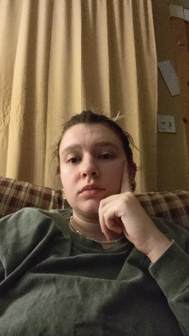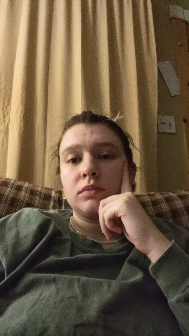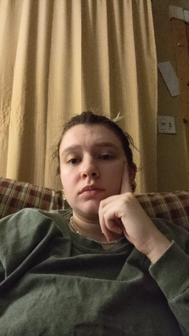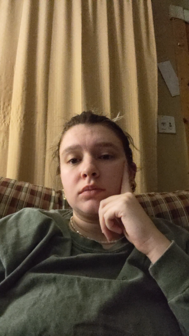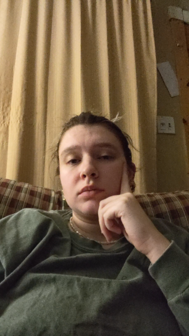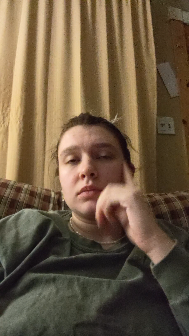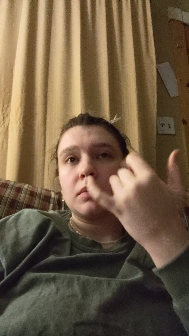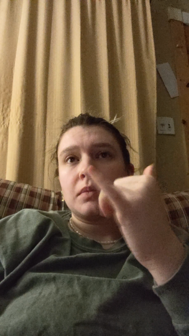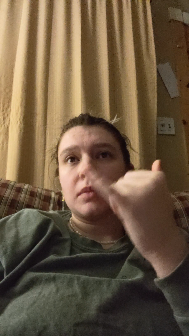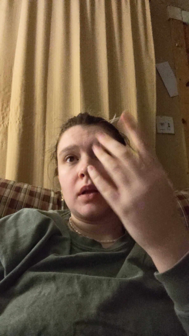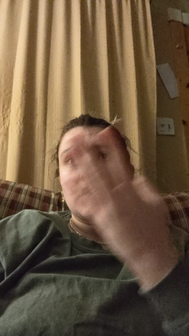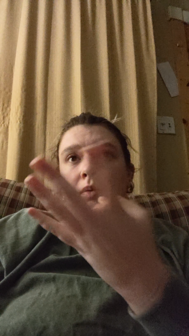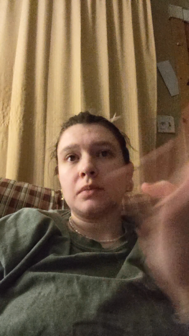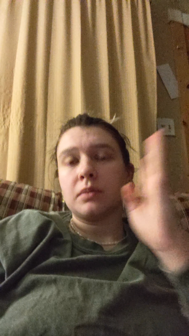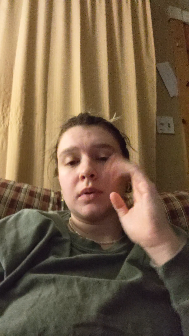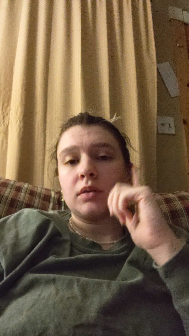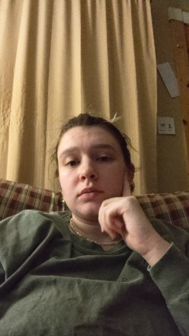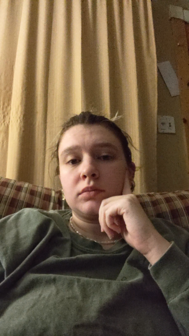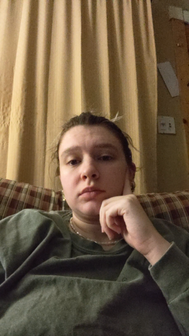playpen